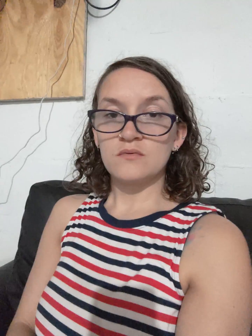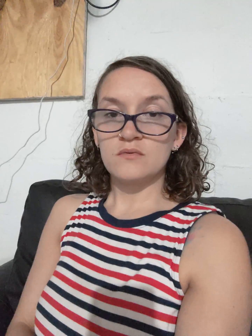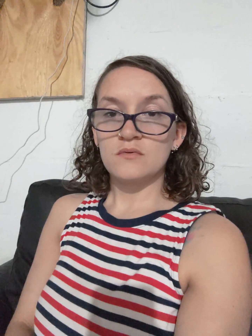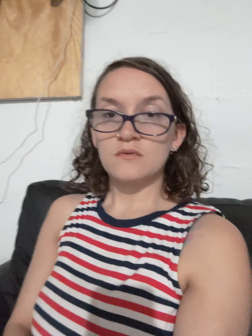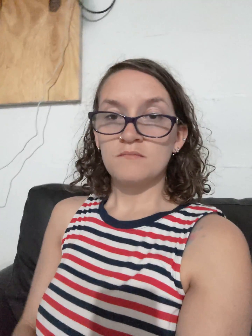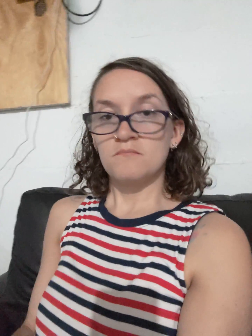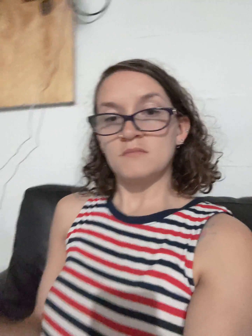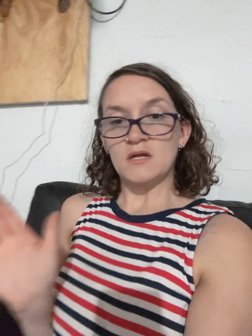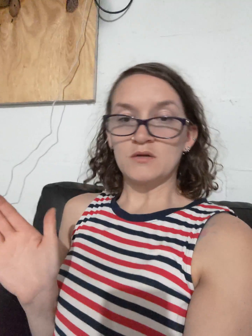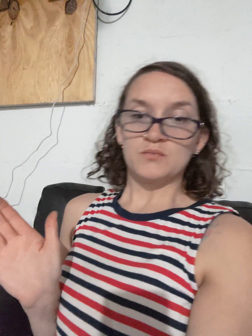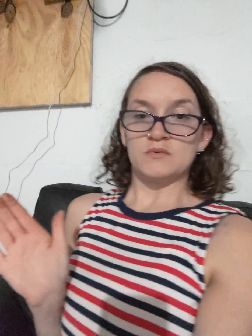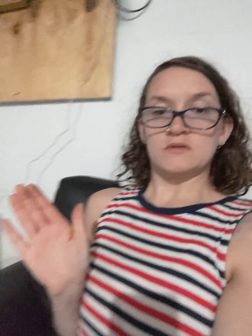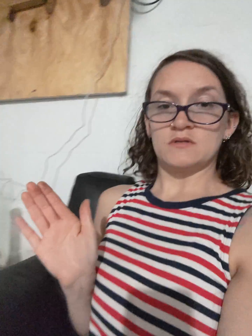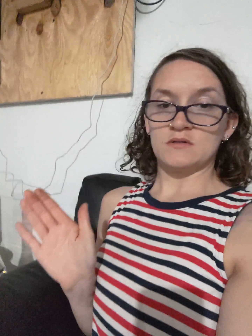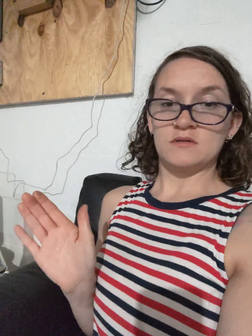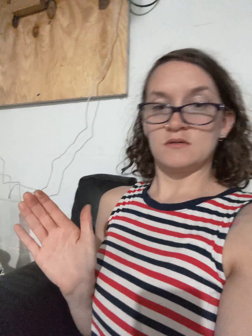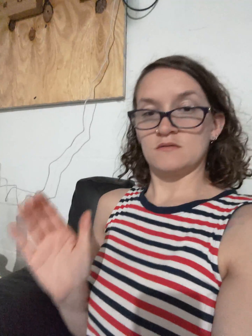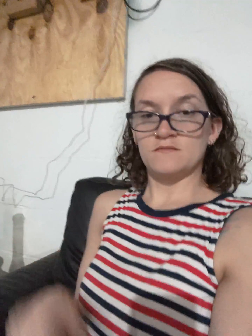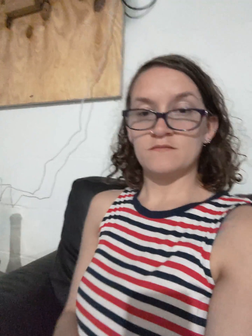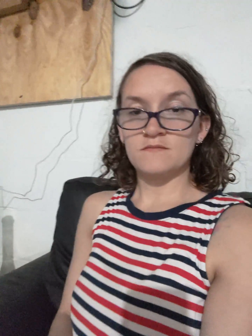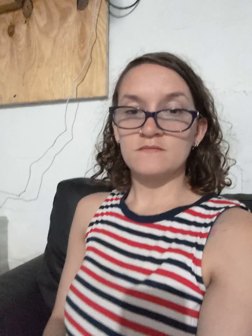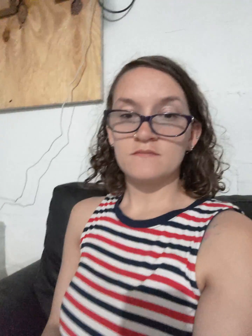penguin